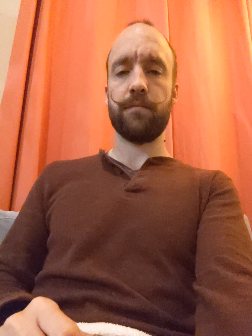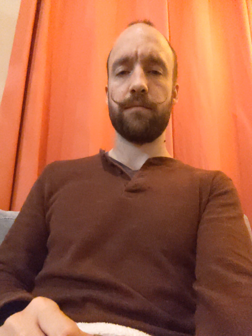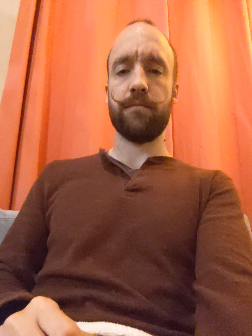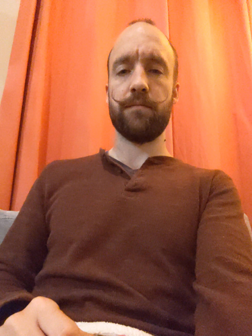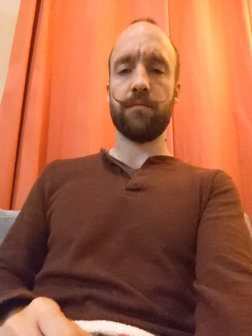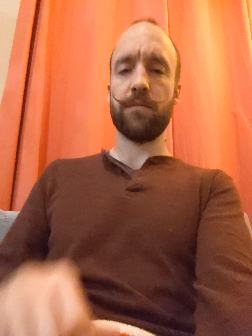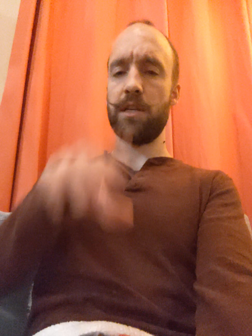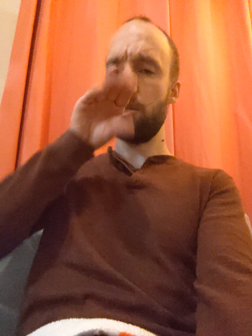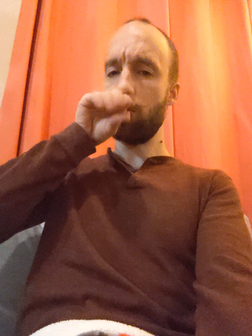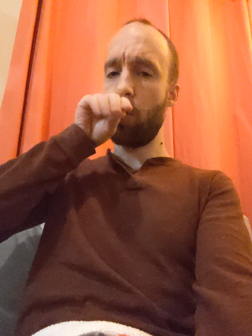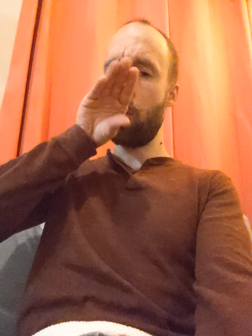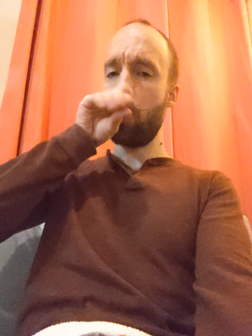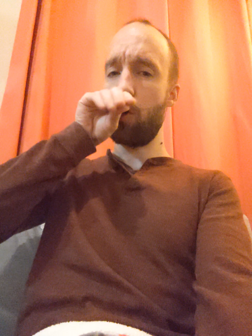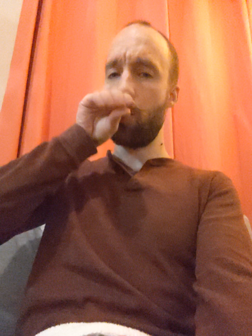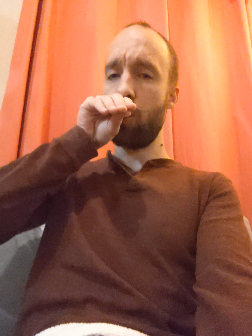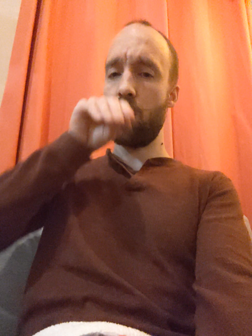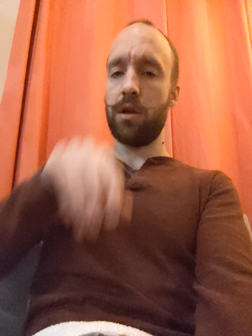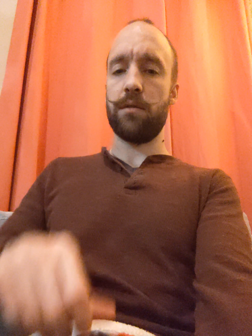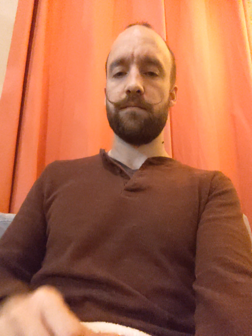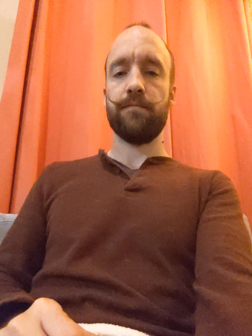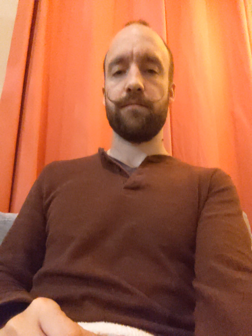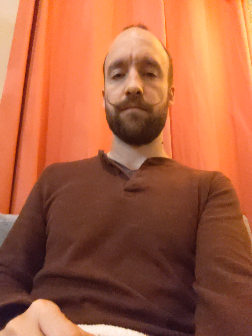goose